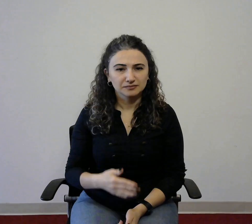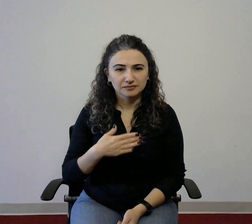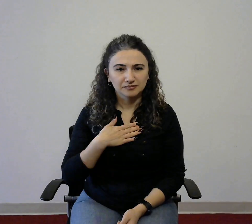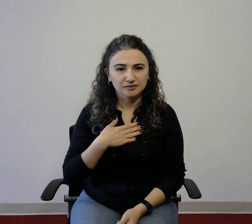mən